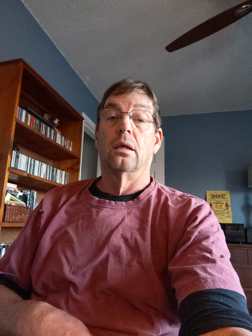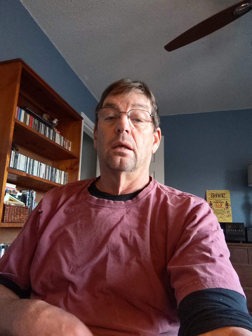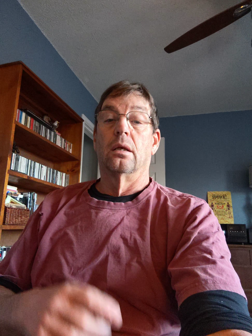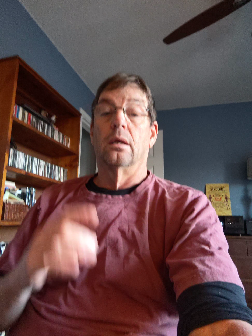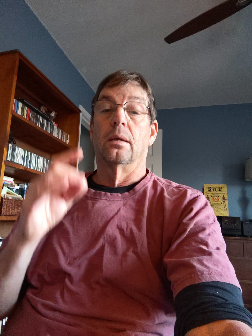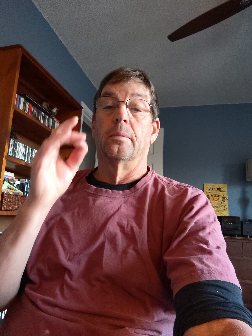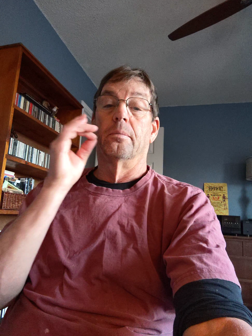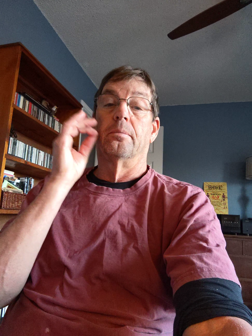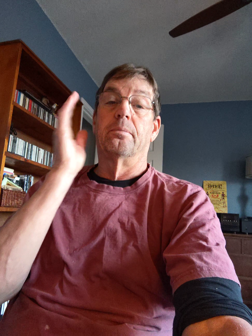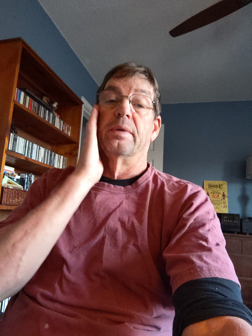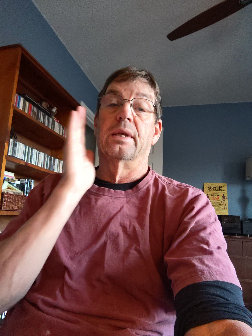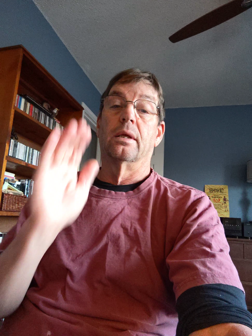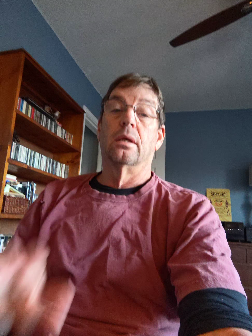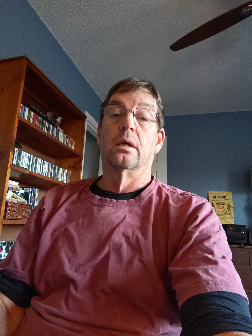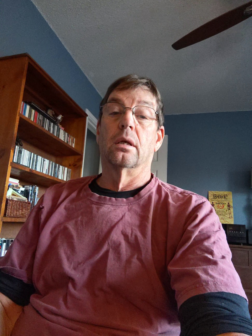bee